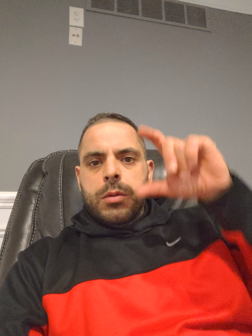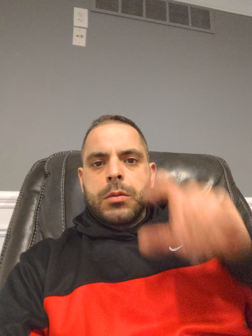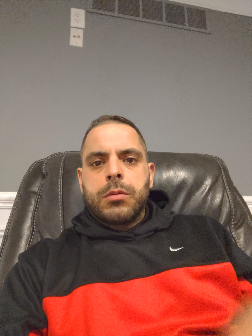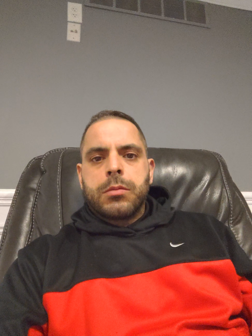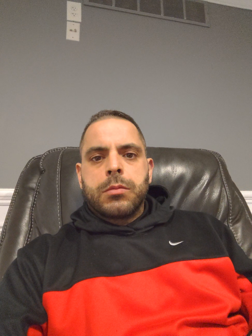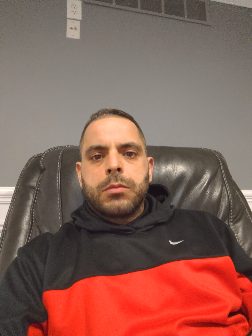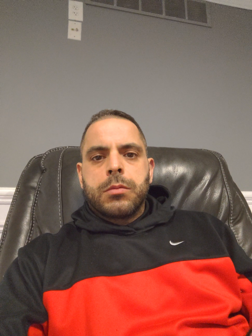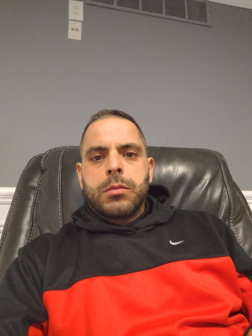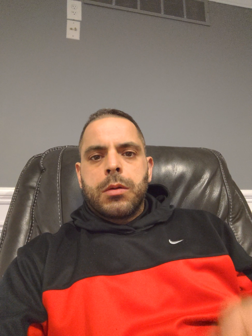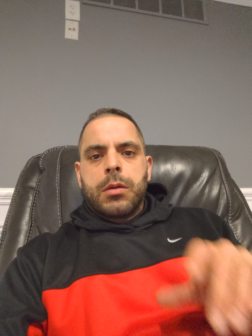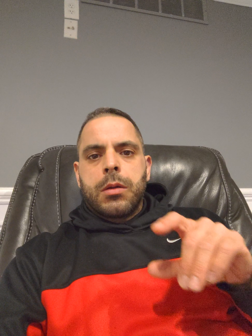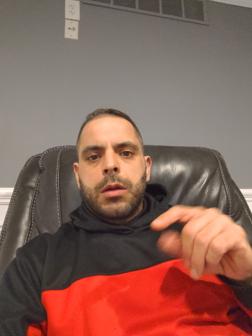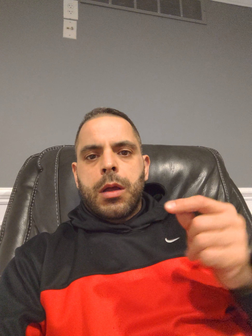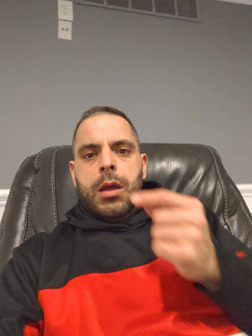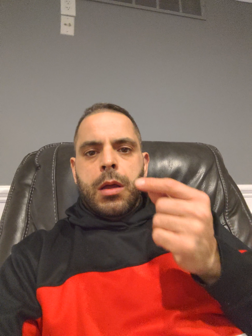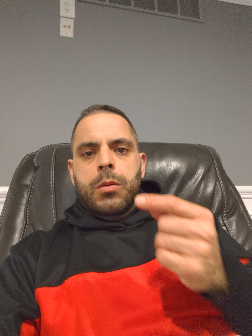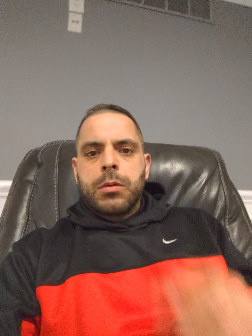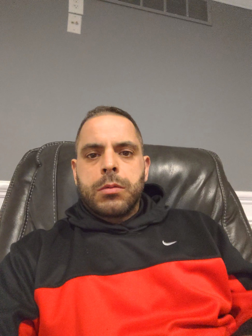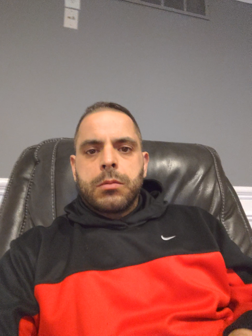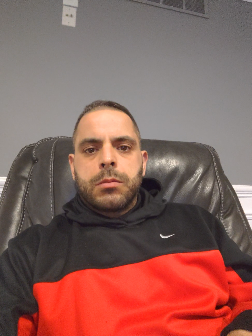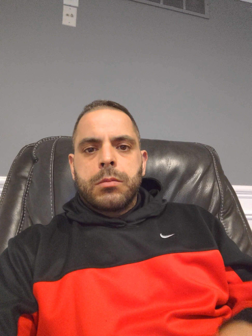owie